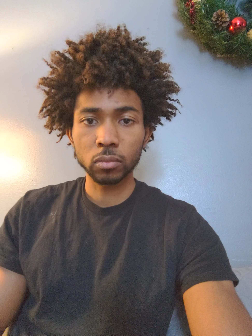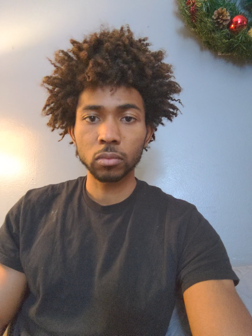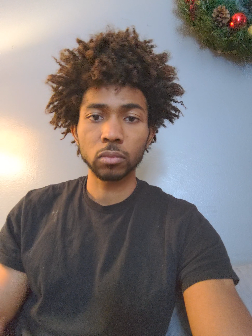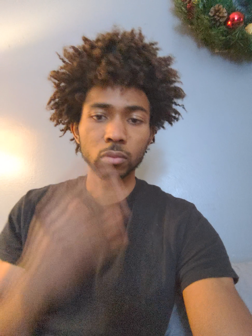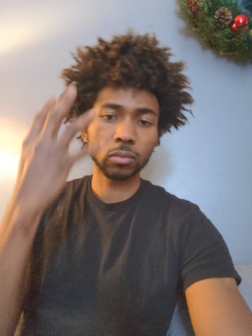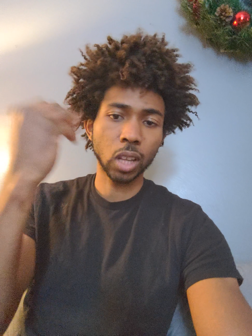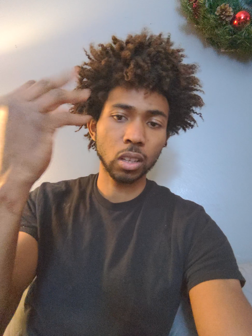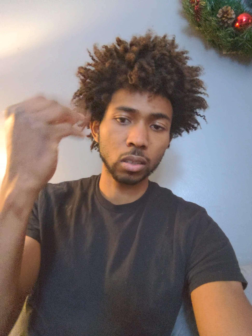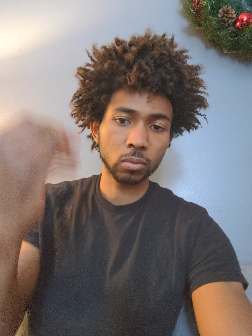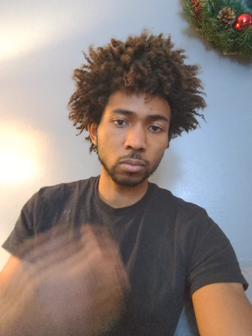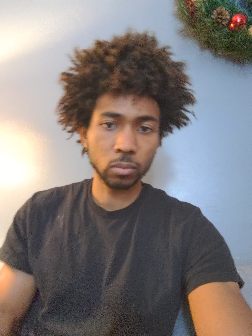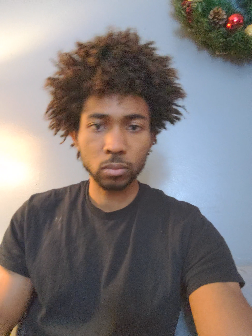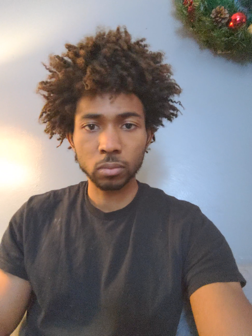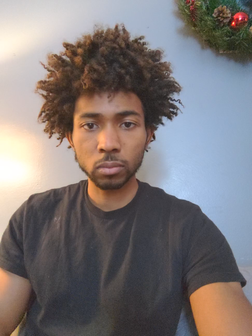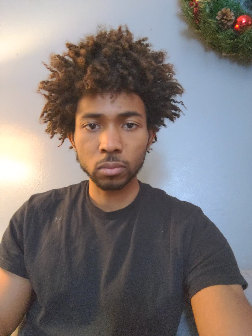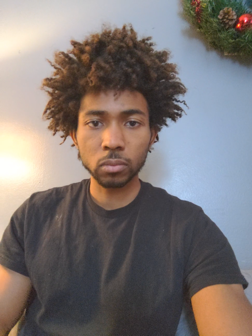outside